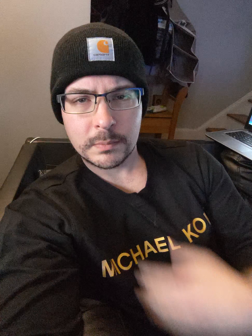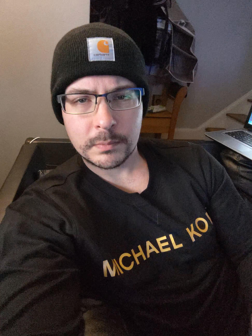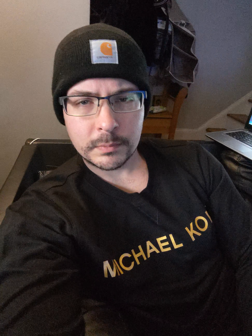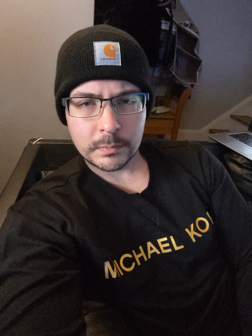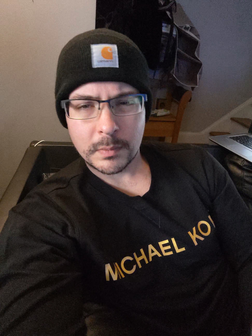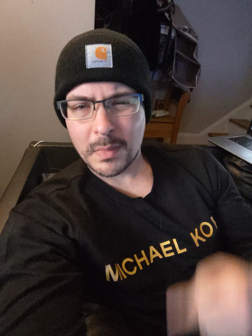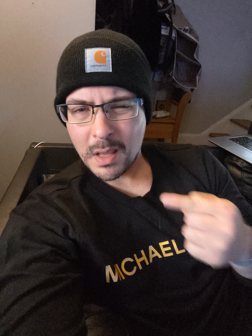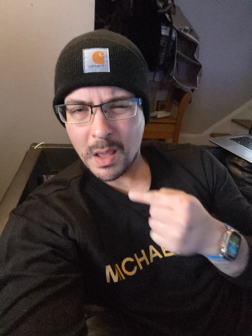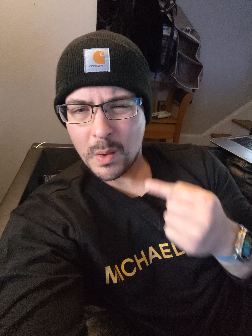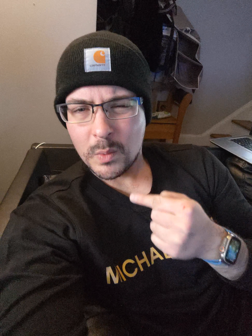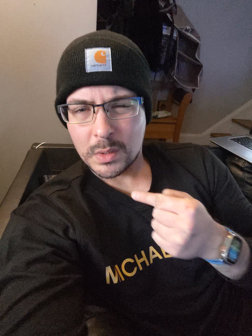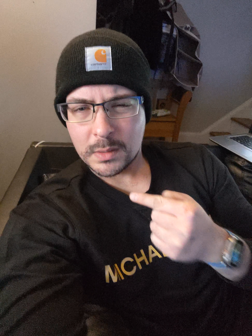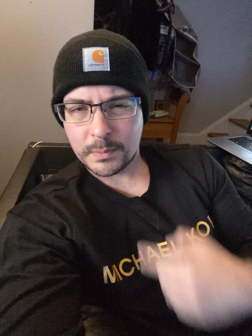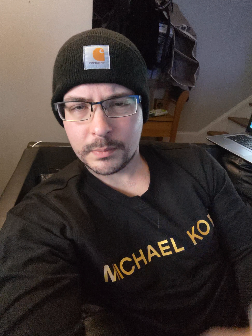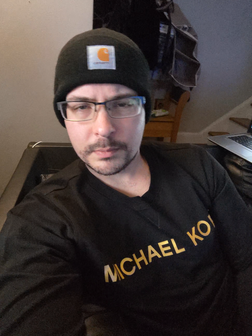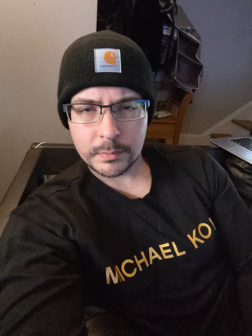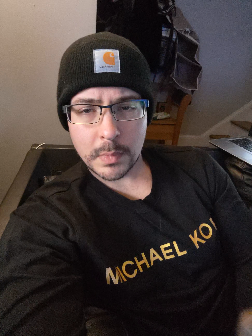owie